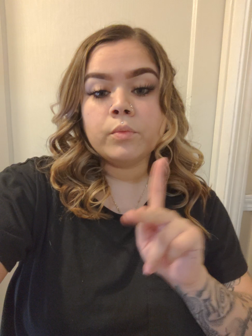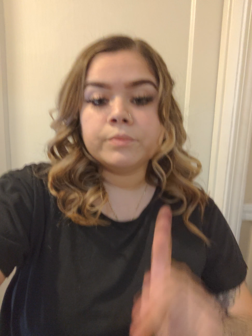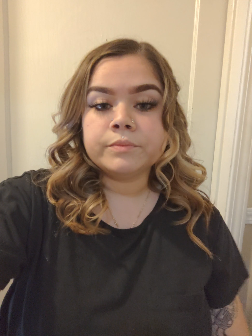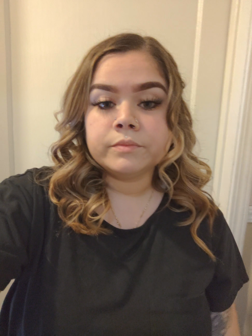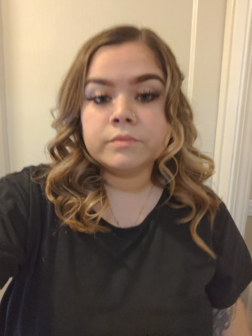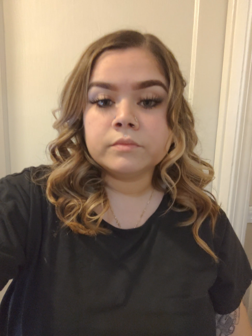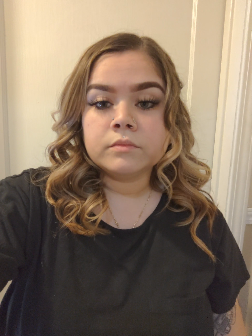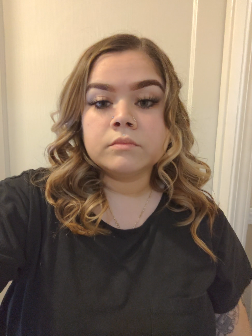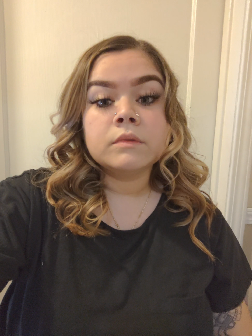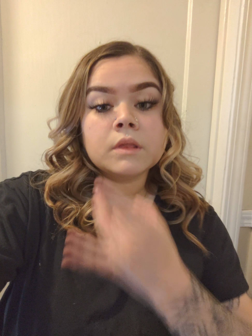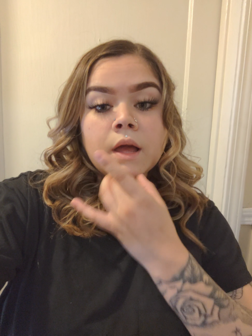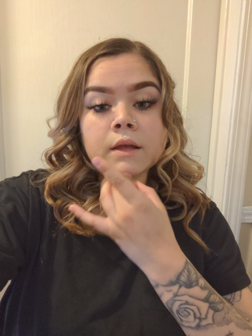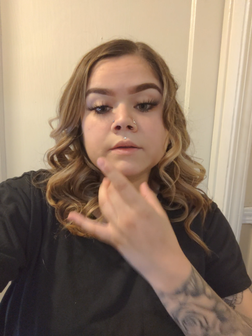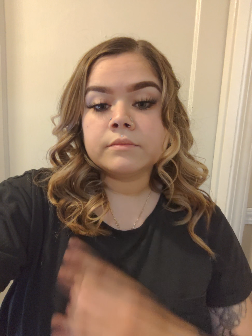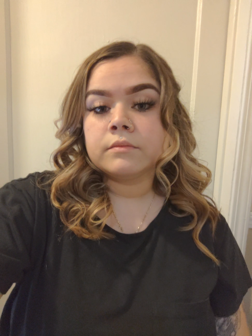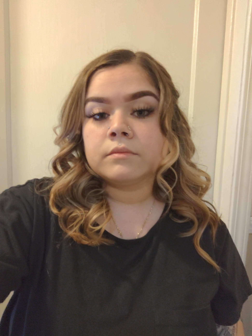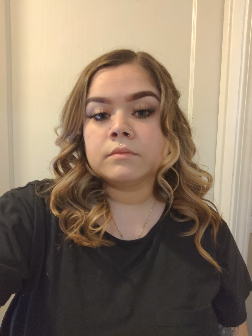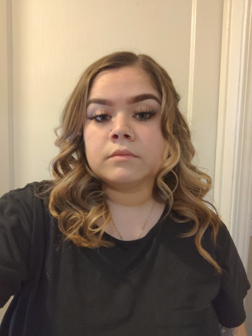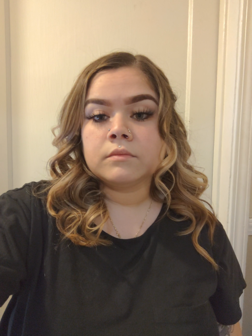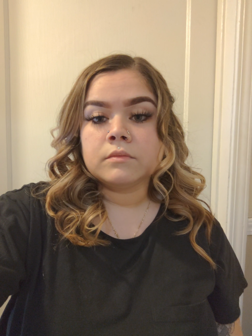light bulb